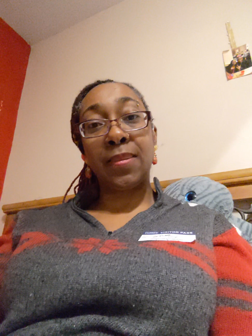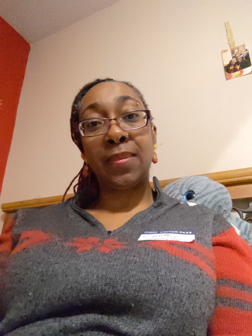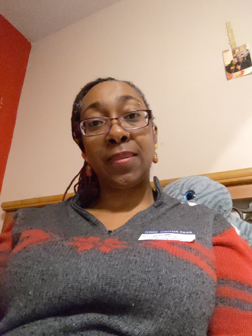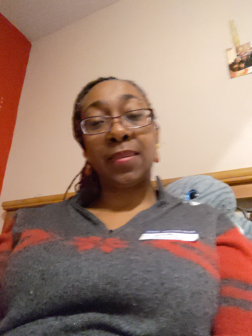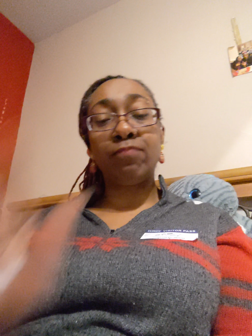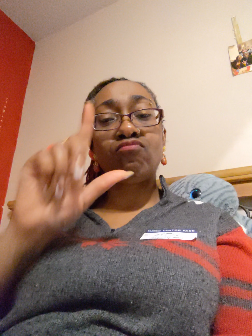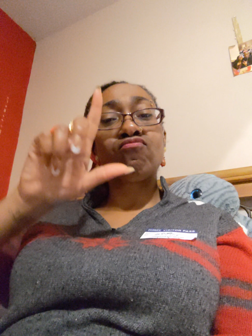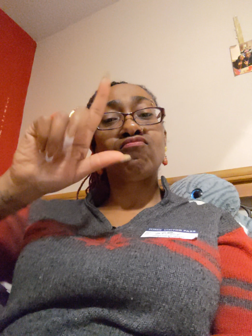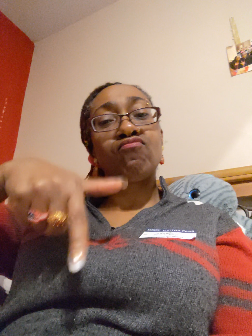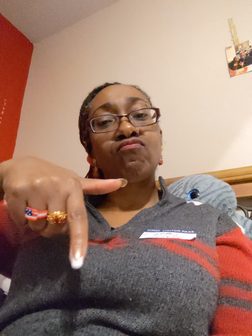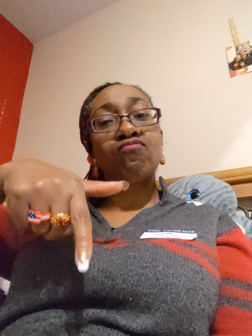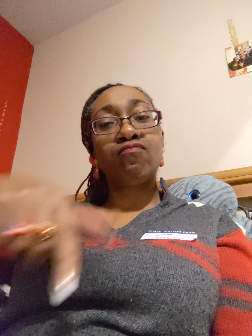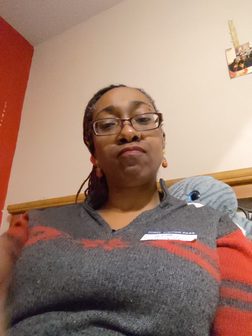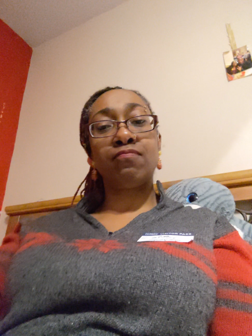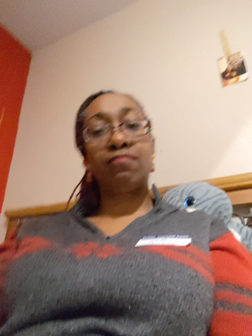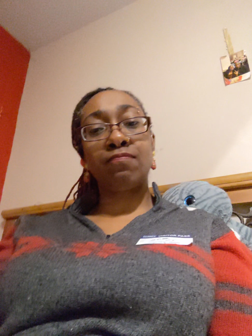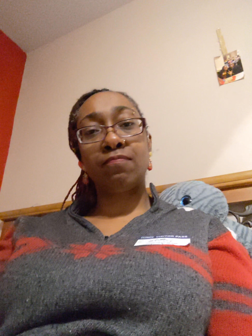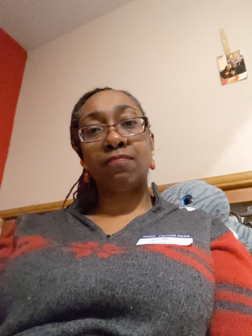later